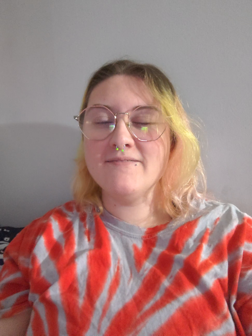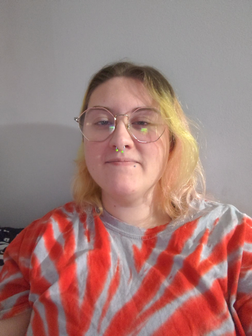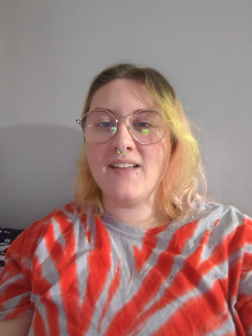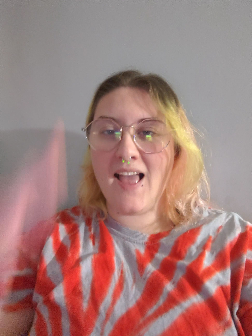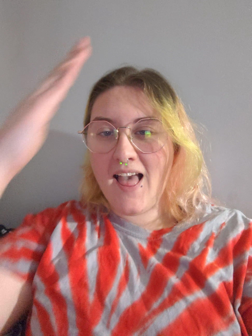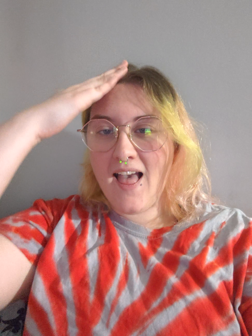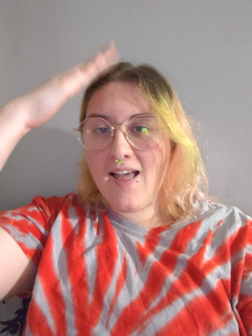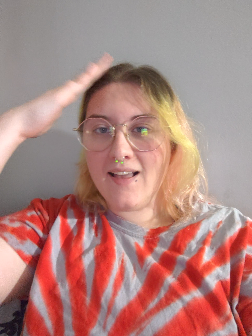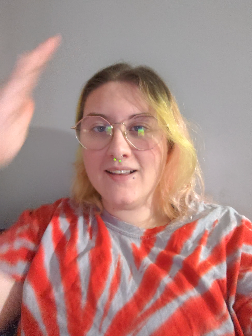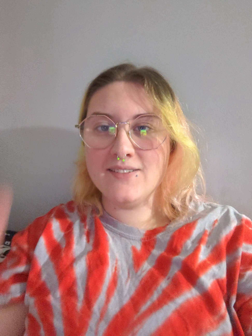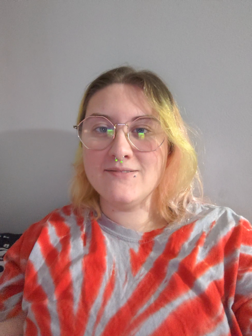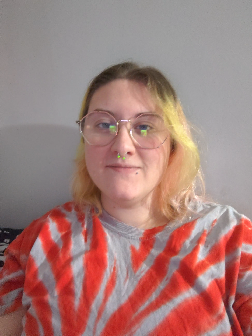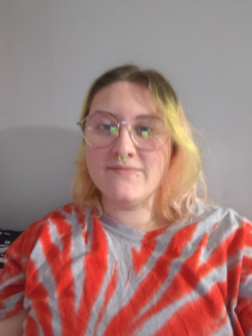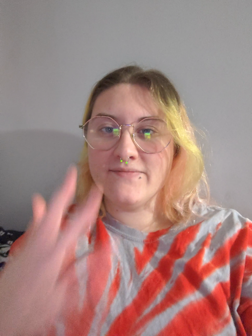hat